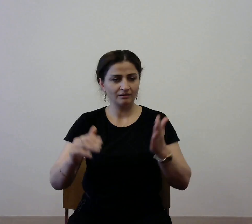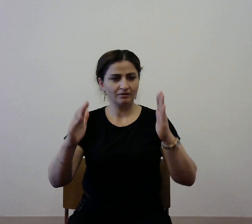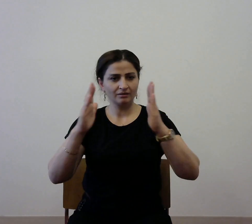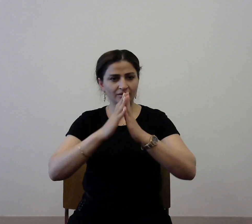ev